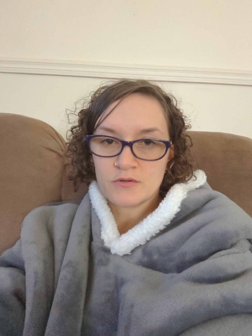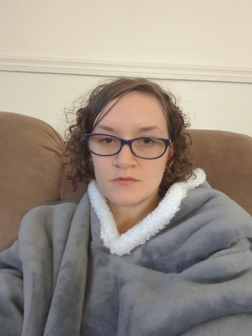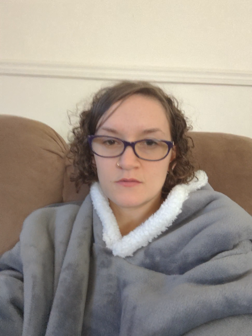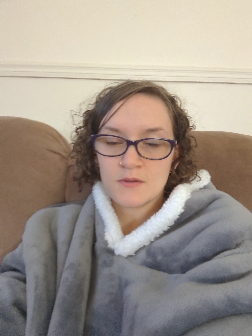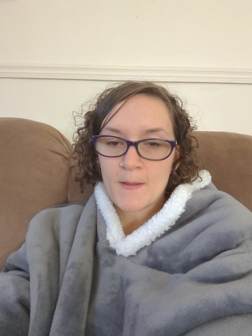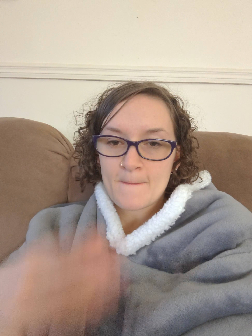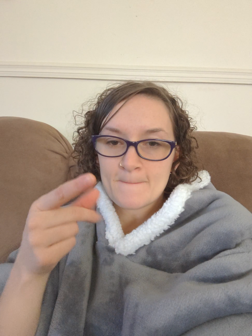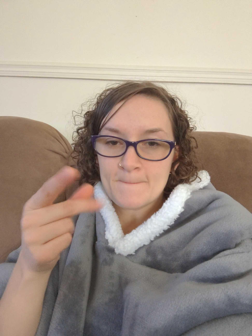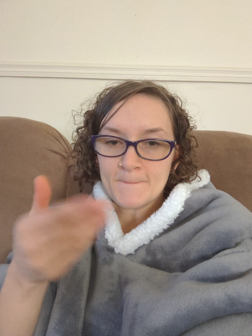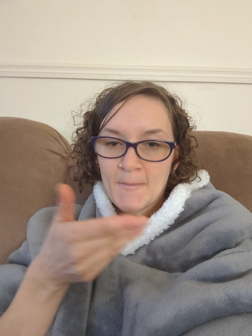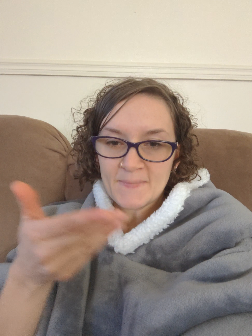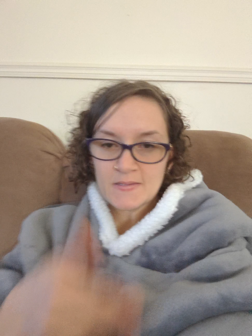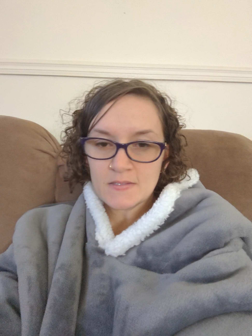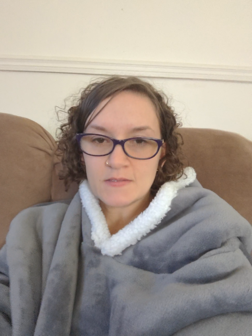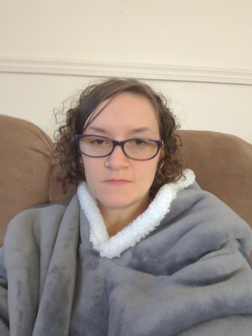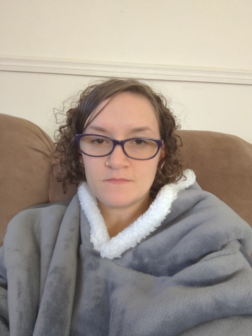puppy